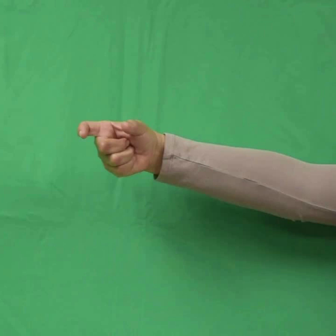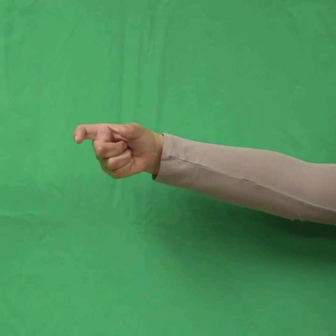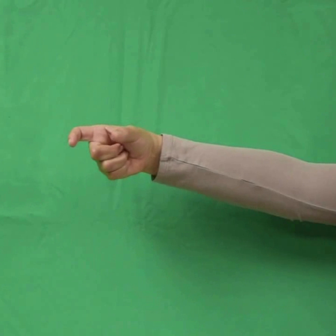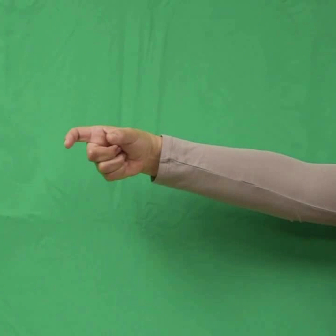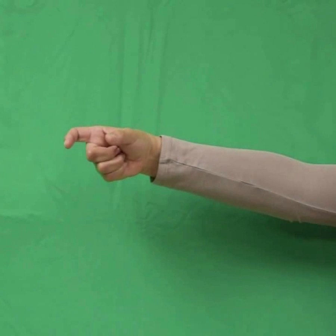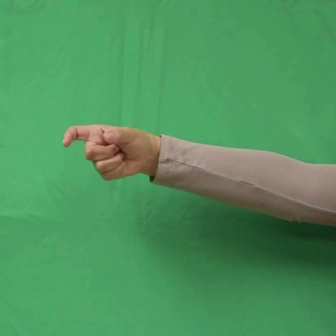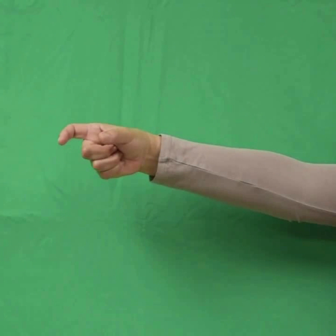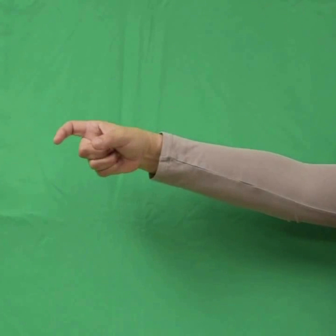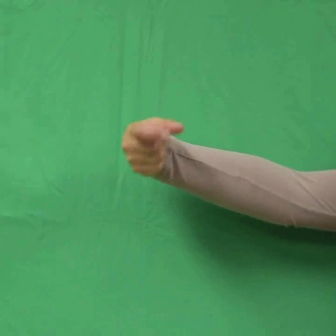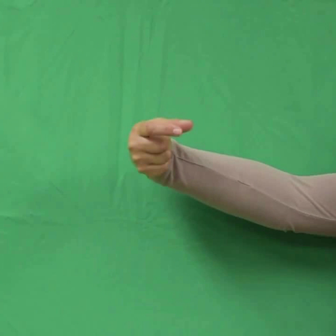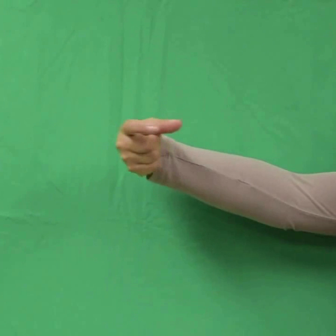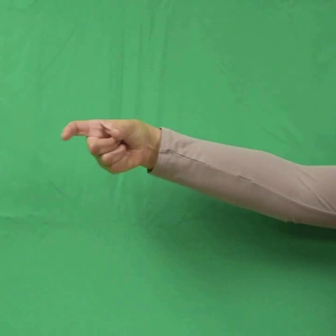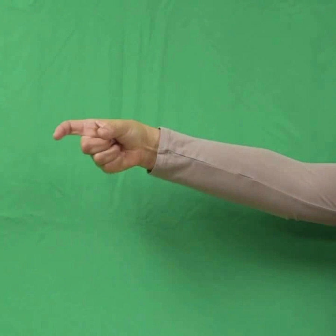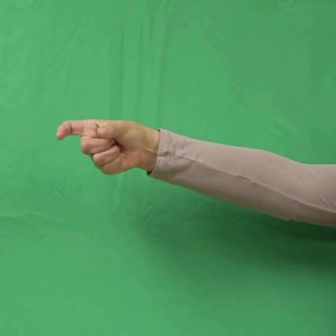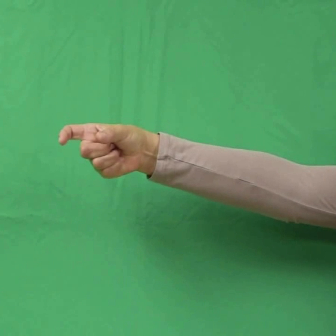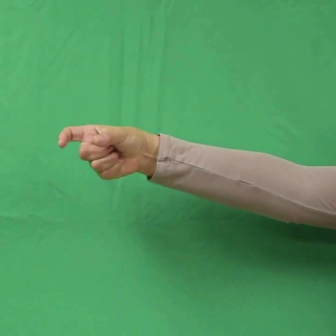X